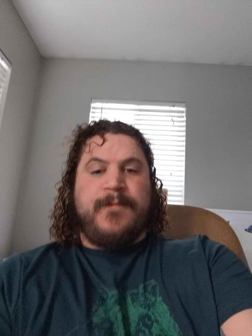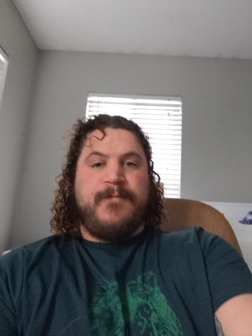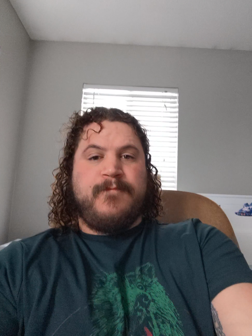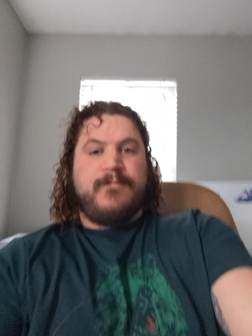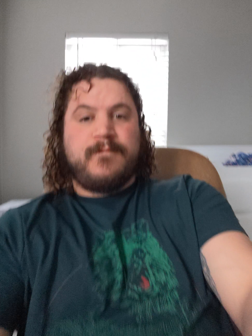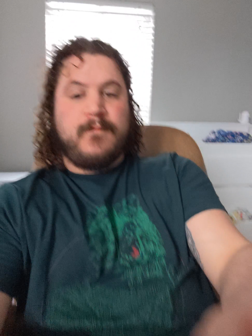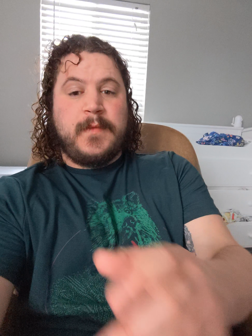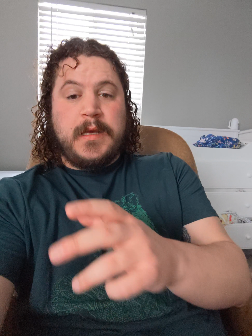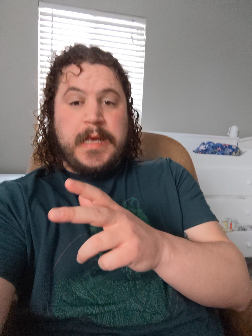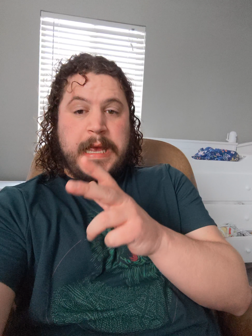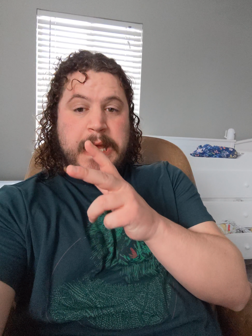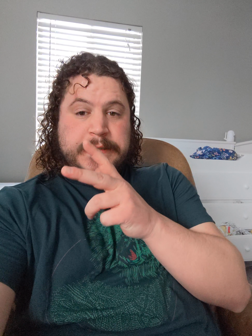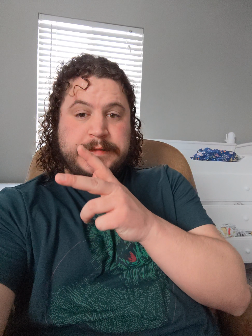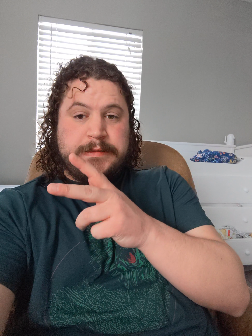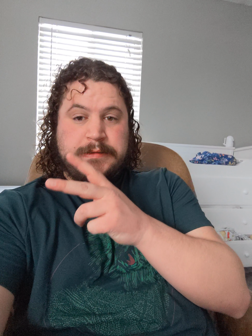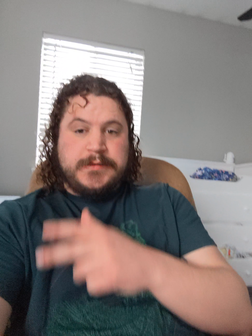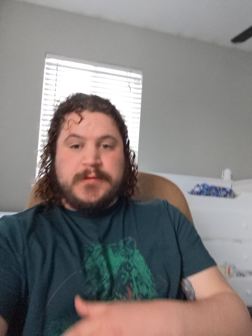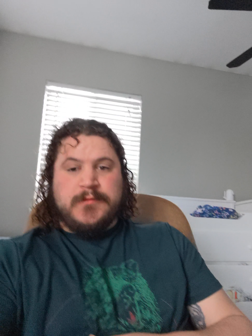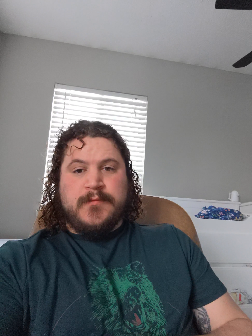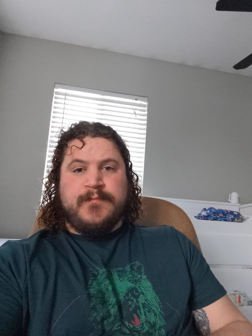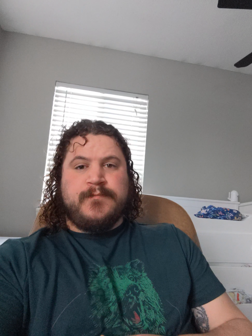hen